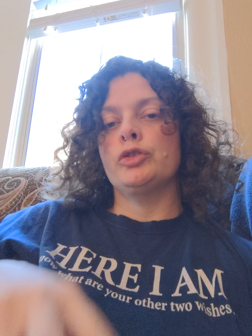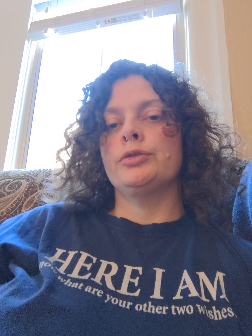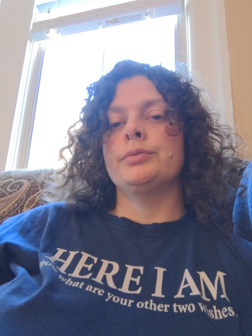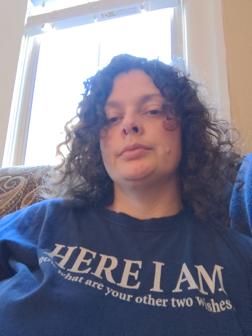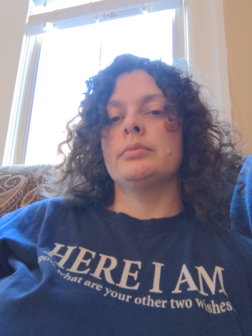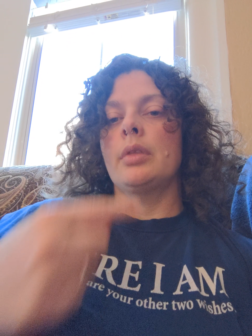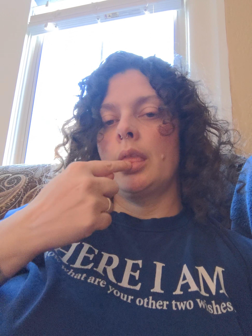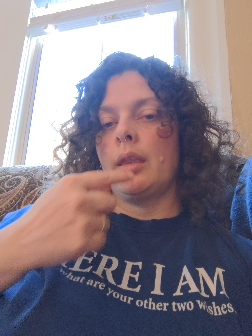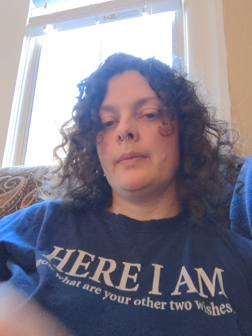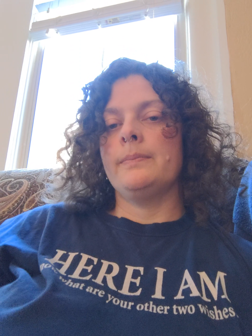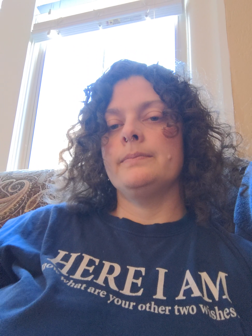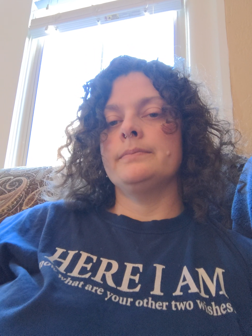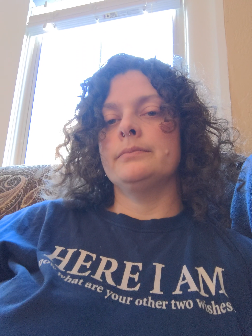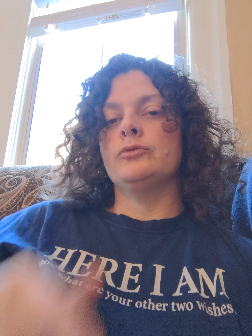tongue